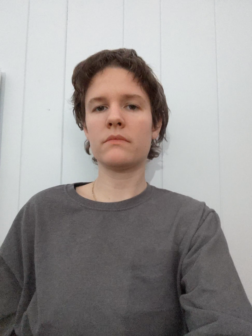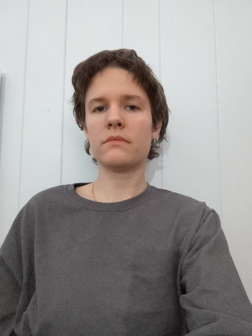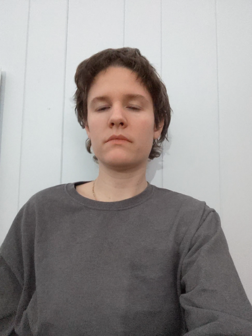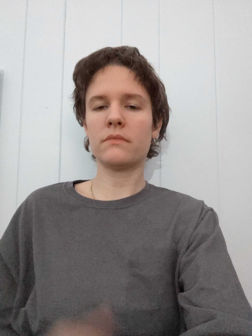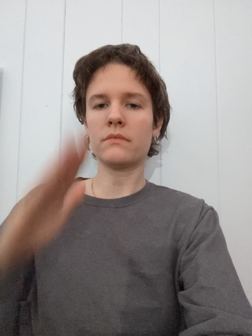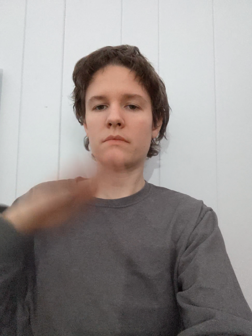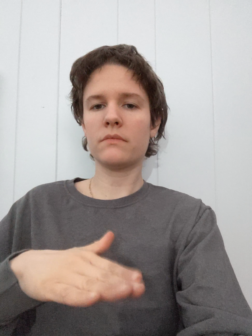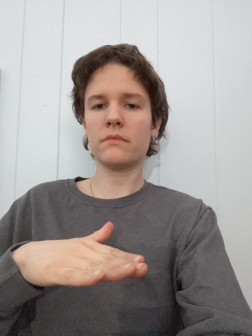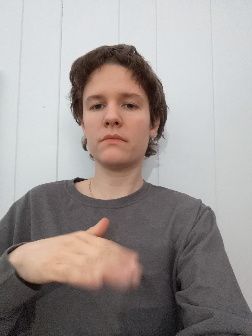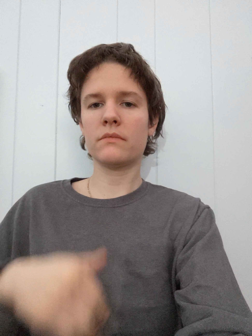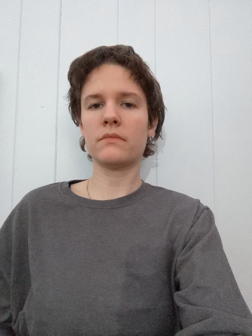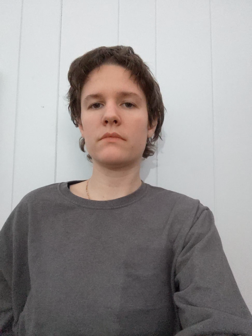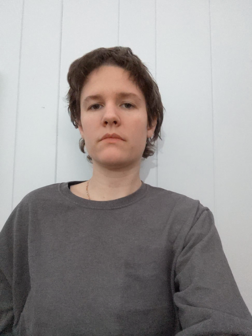on